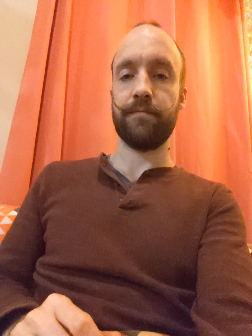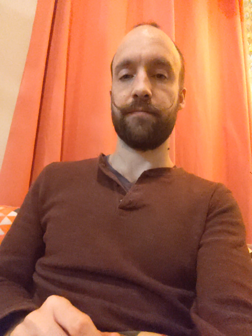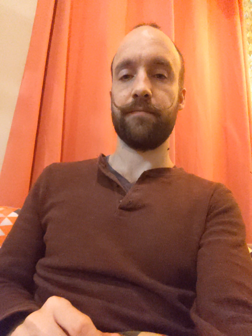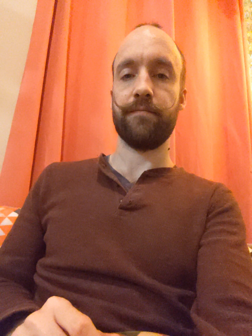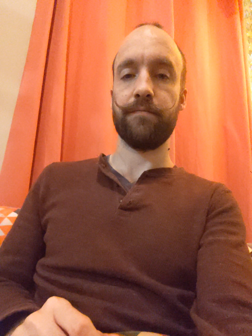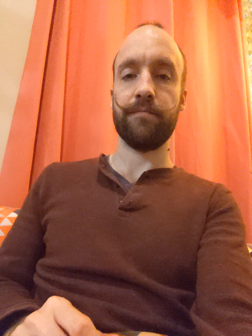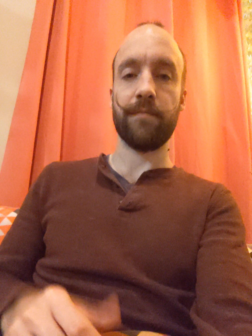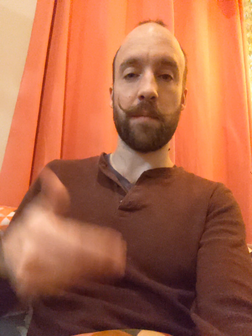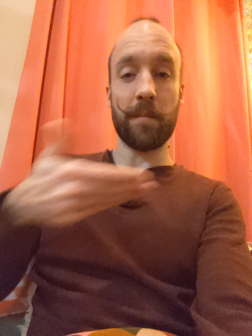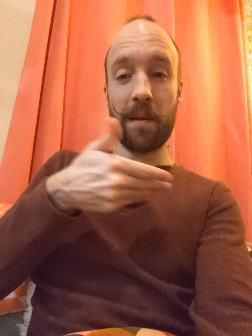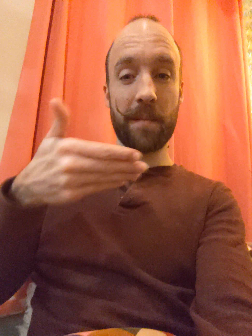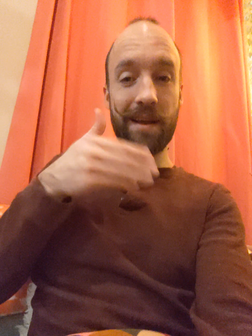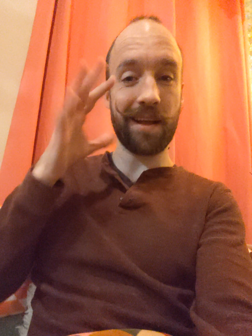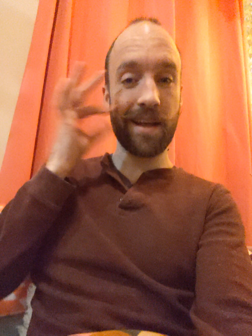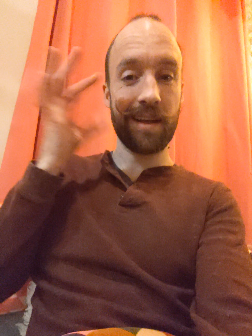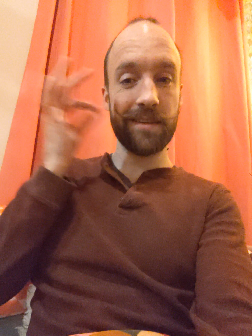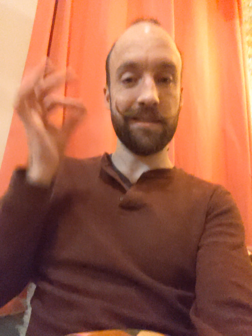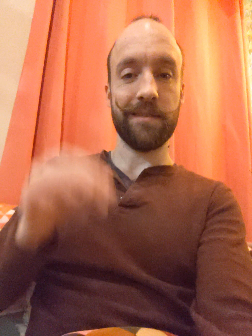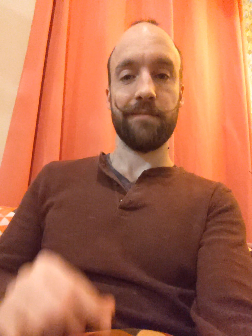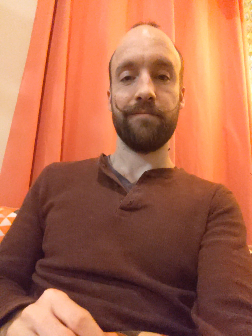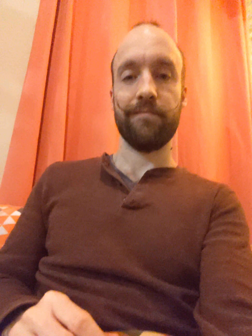kitty